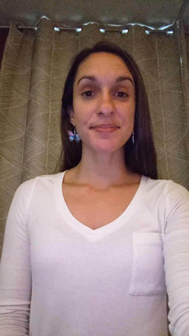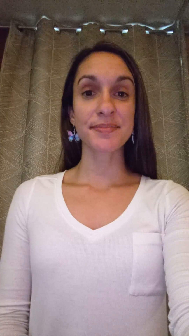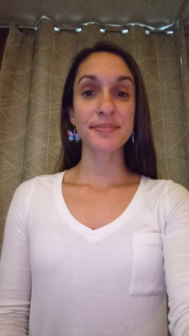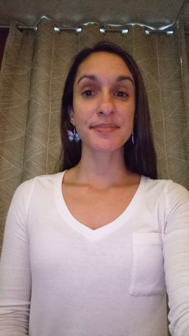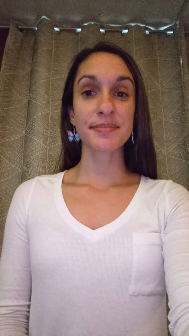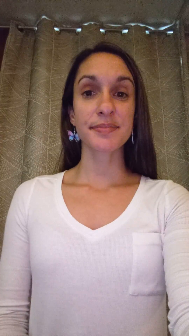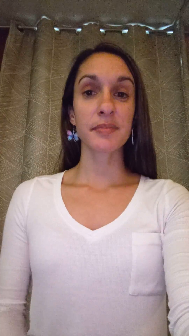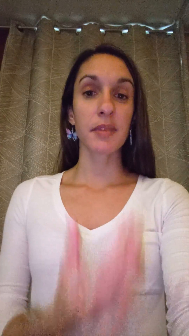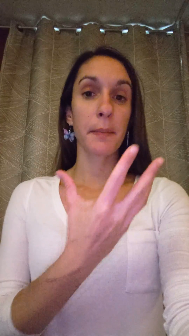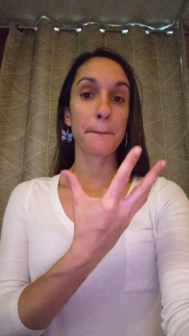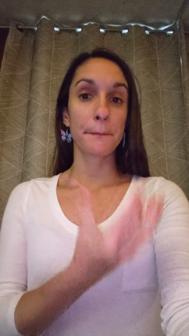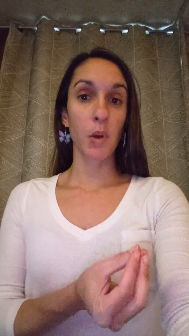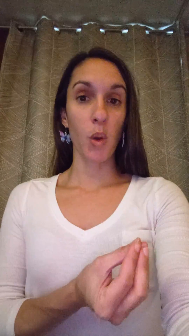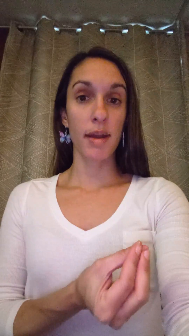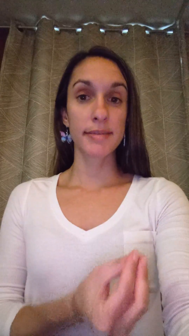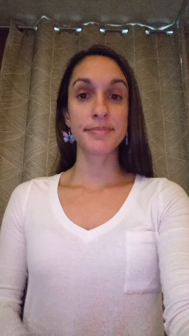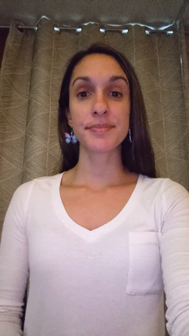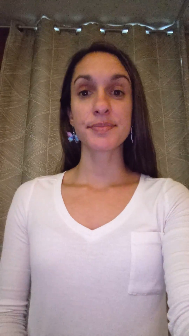poor